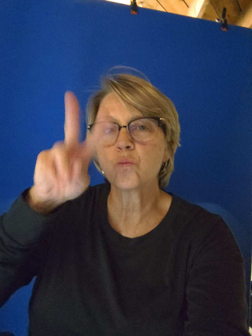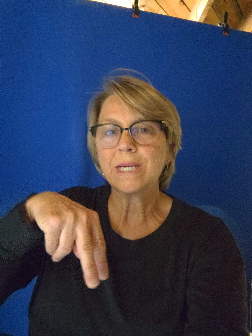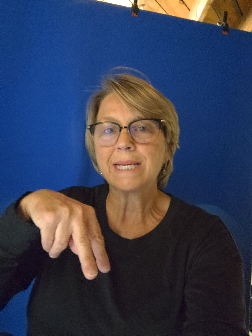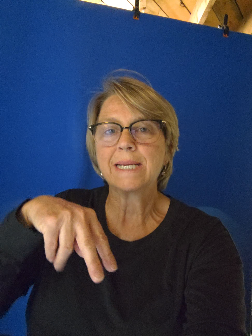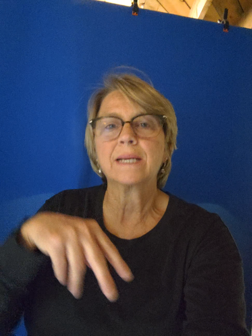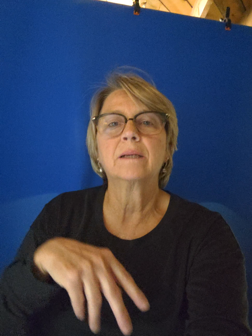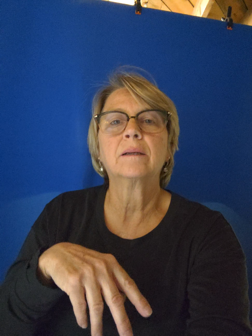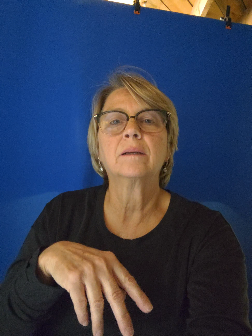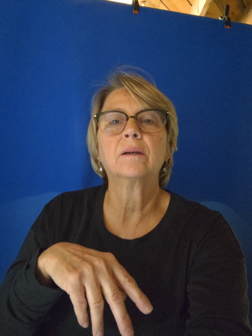read